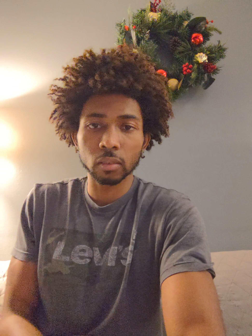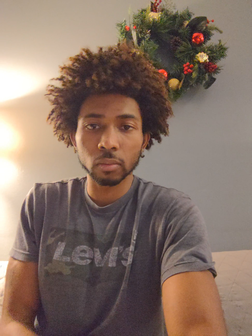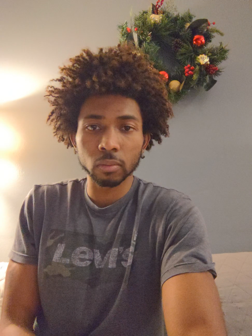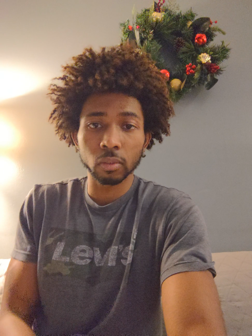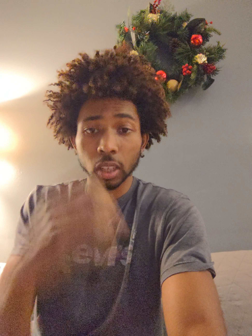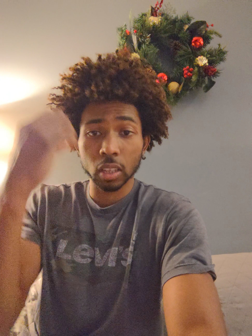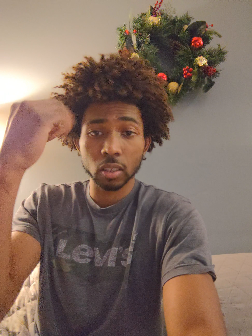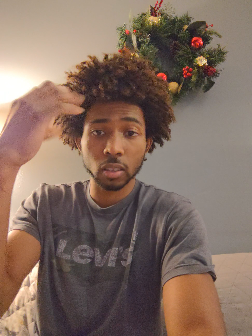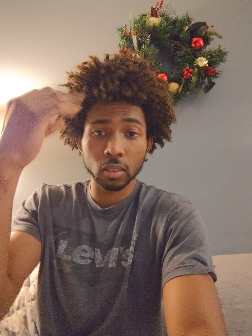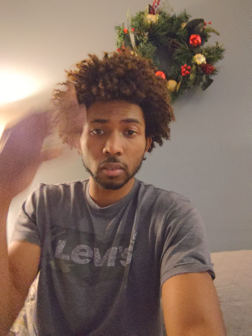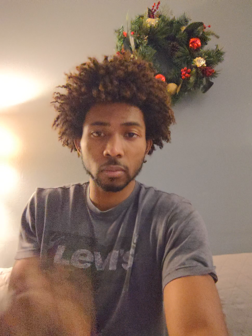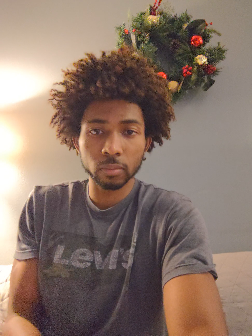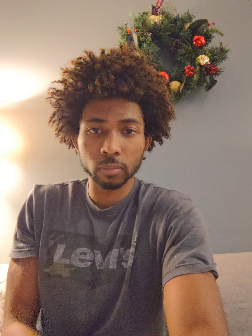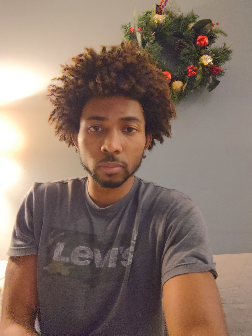shower